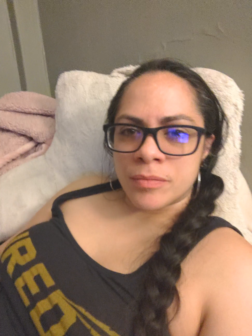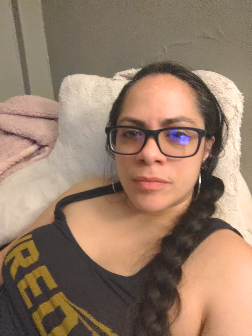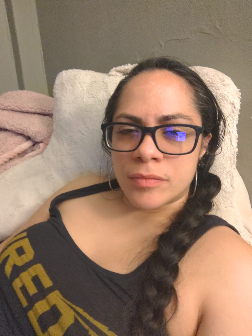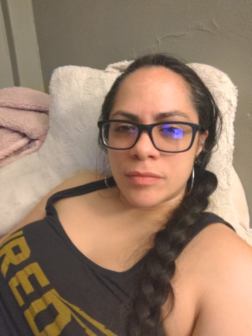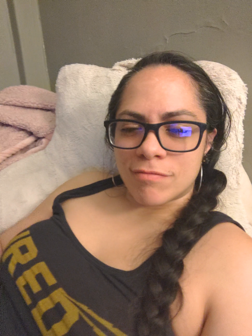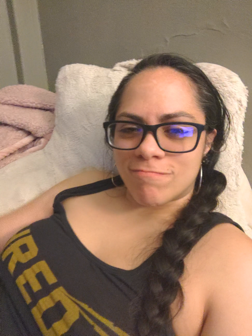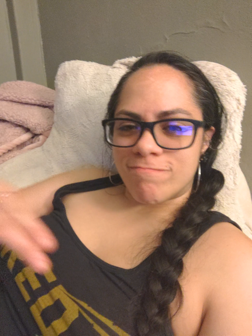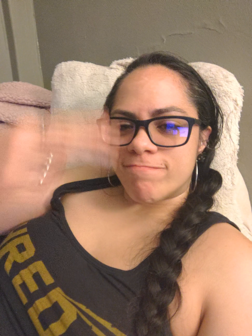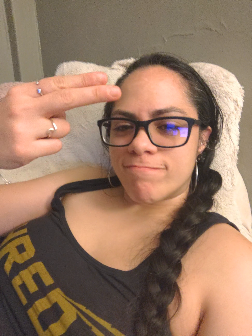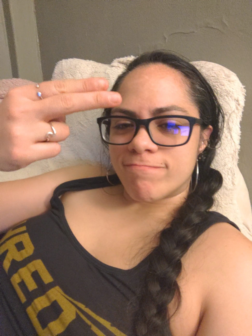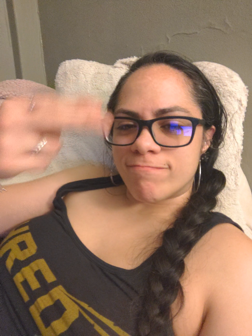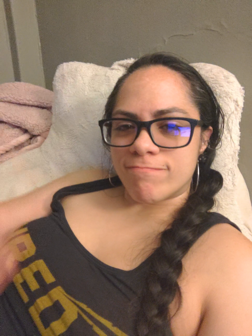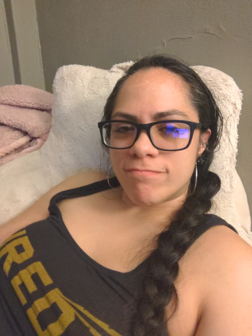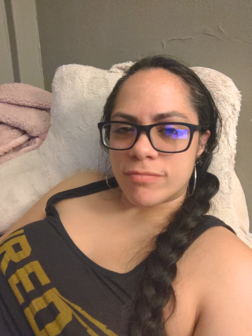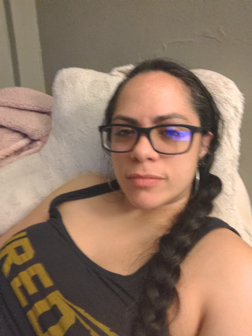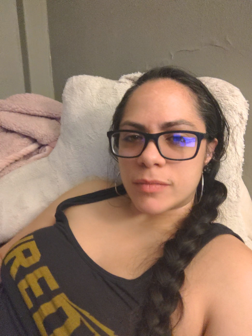high